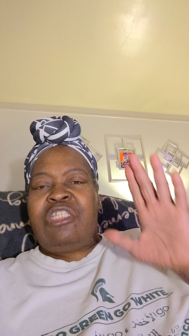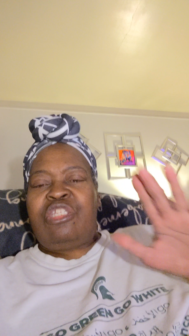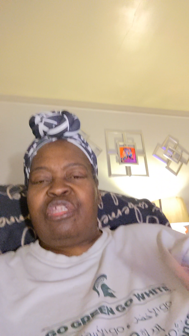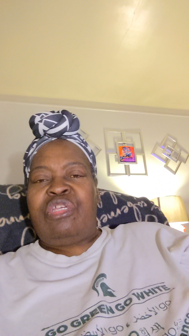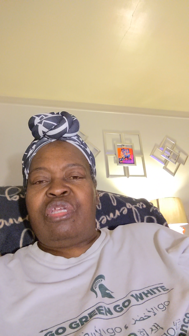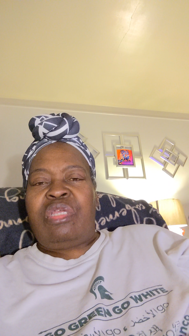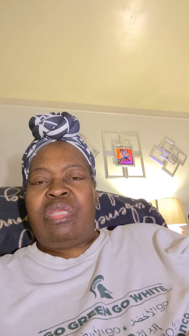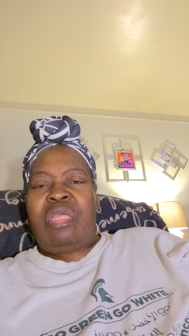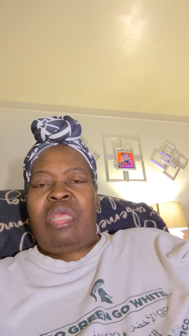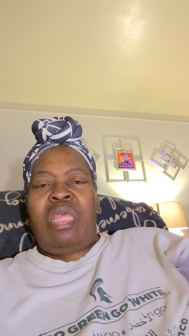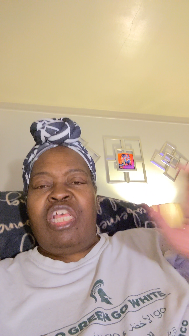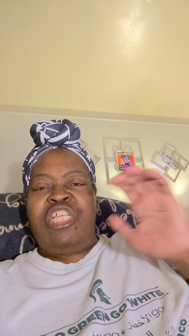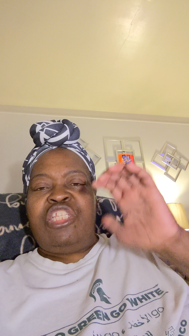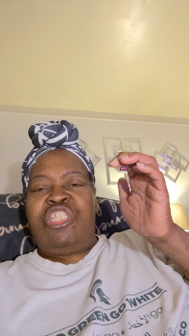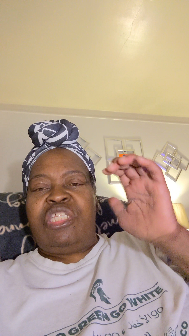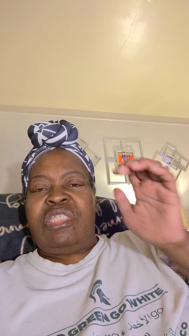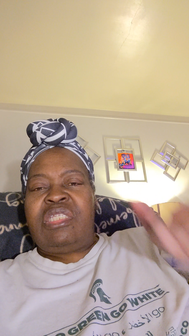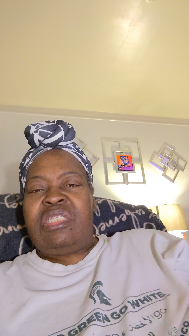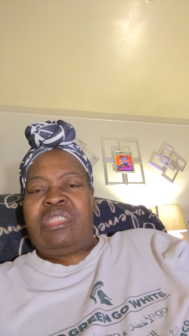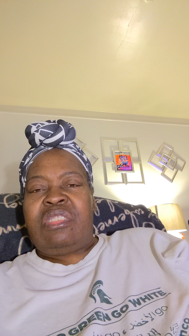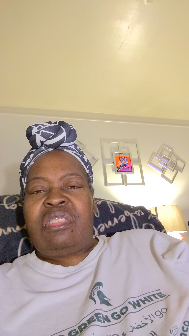cheese